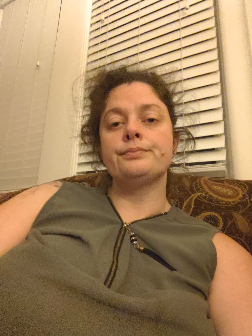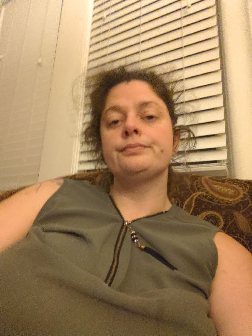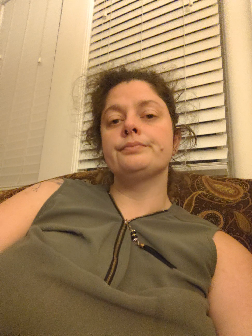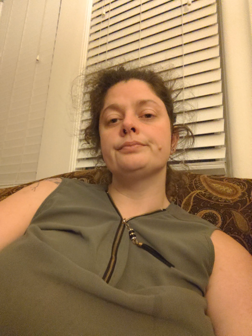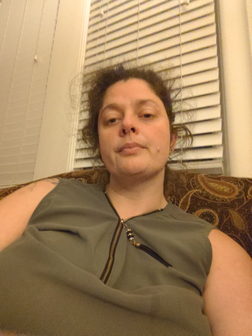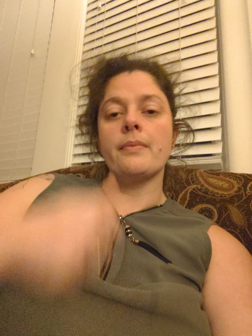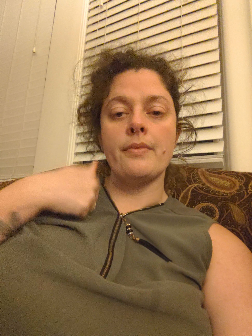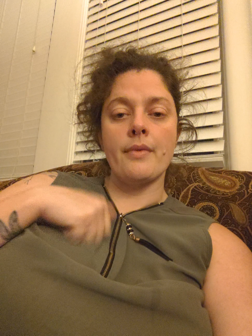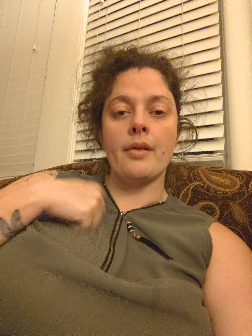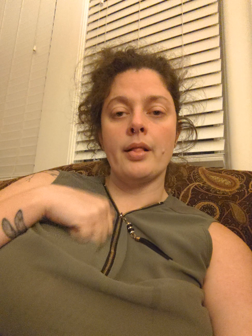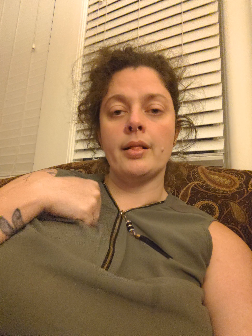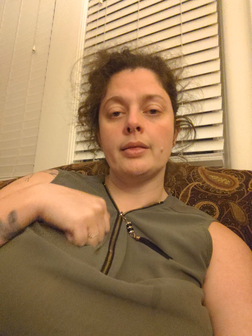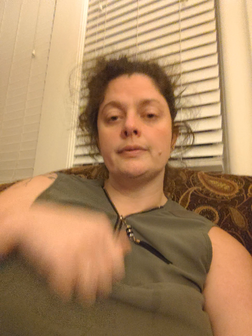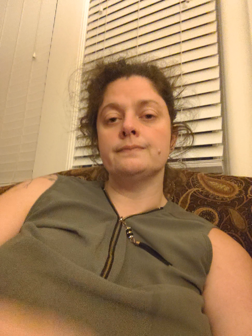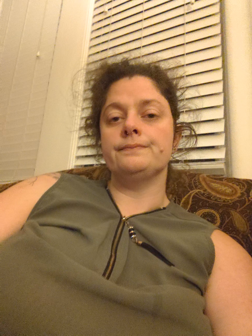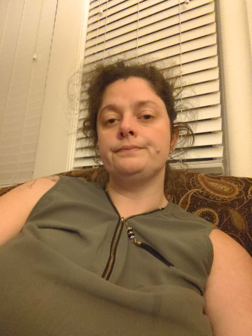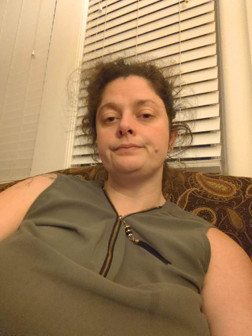bath